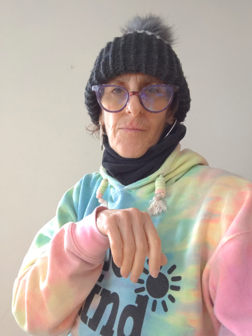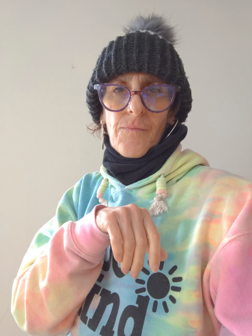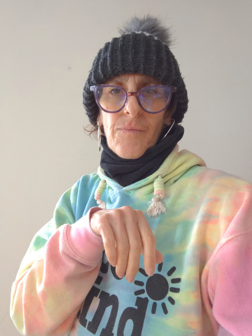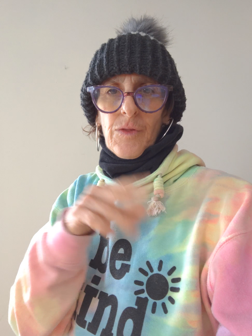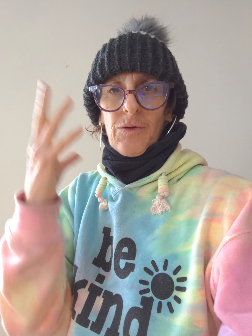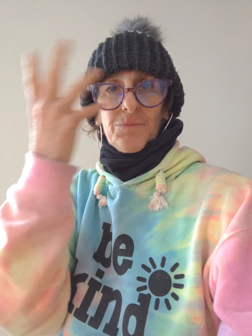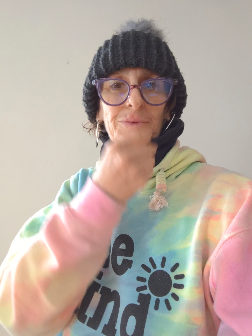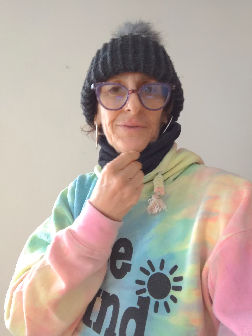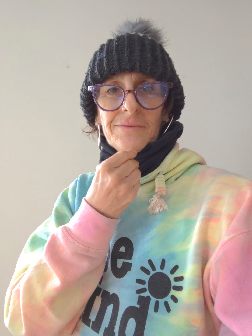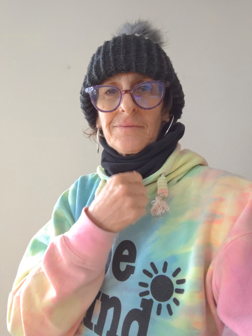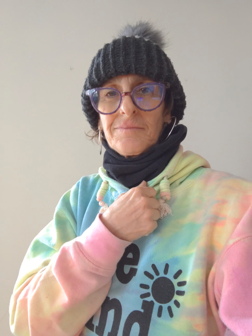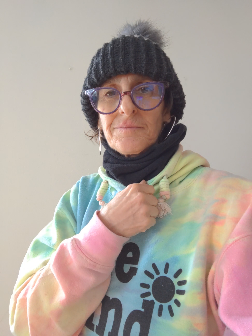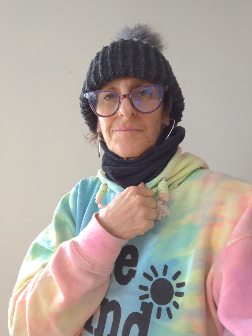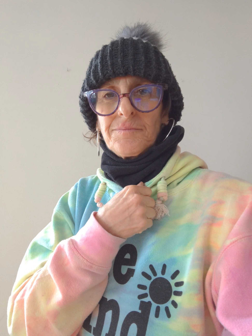pretty